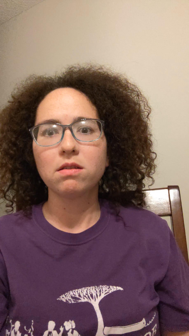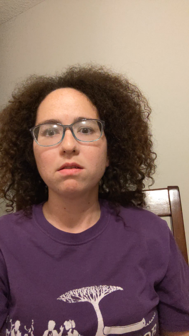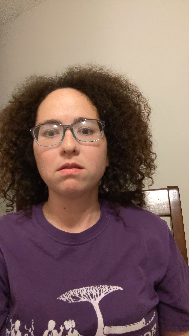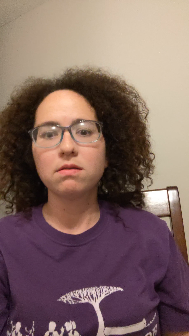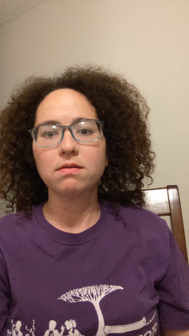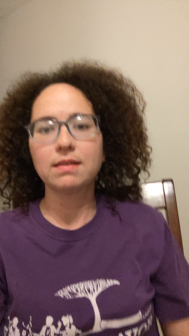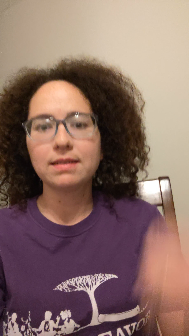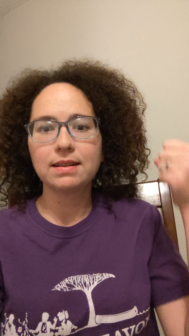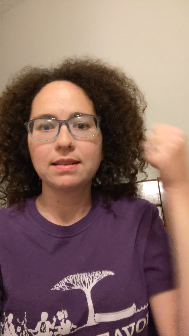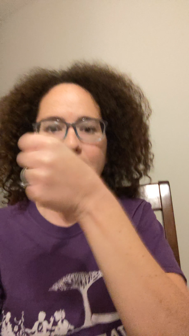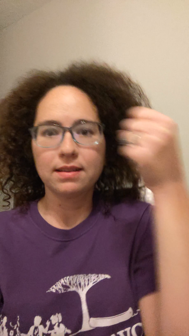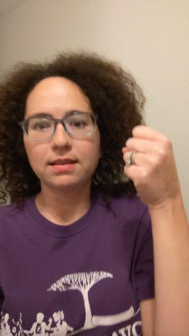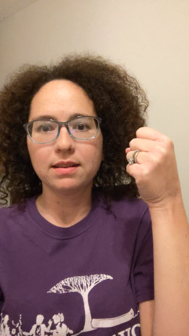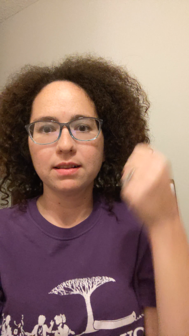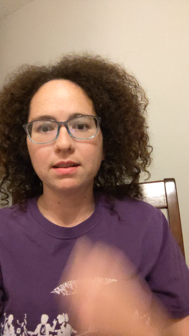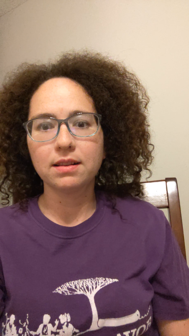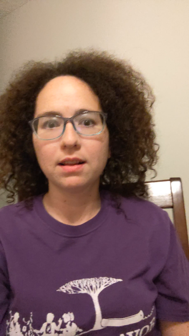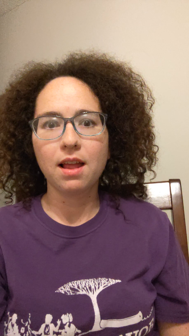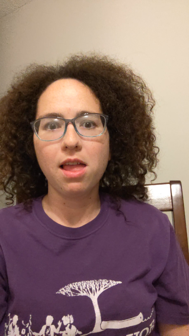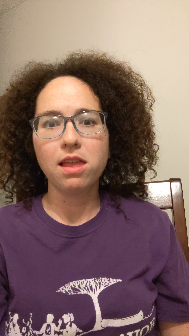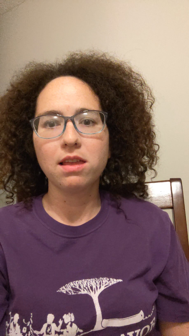hit